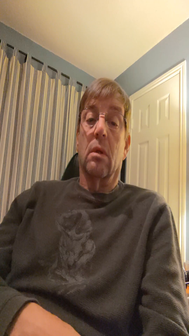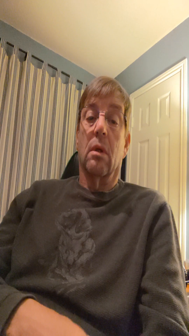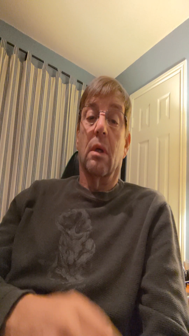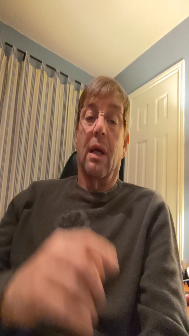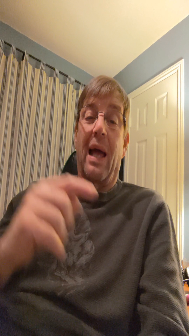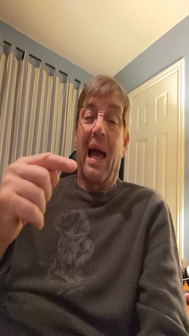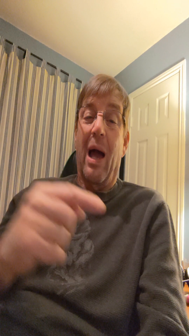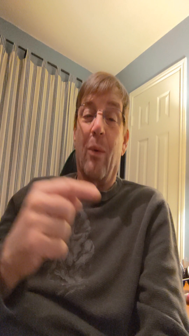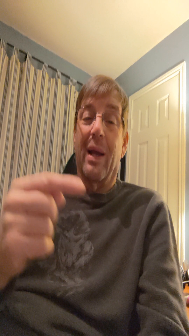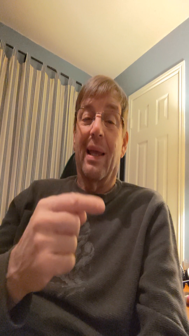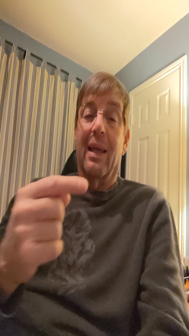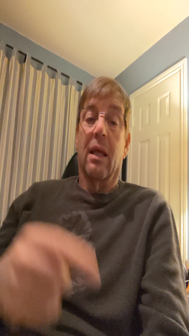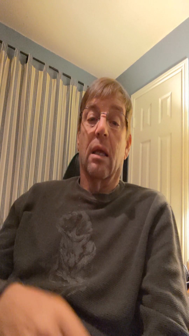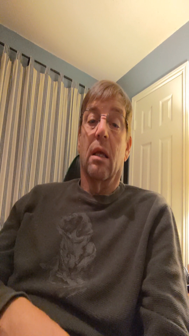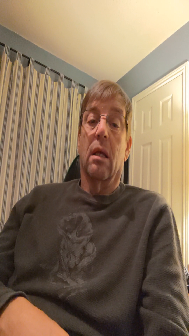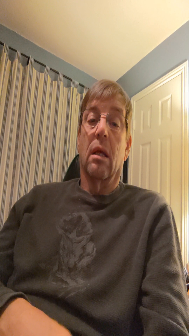owie